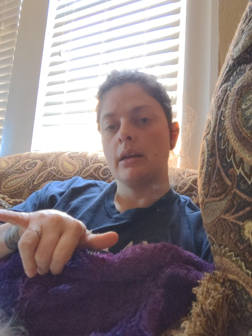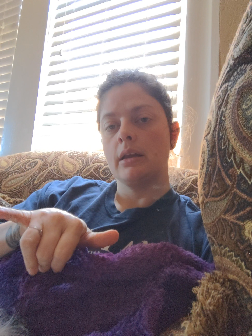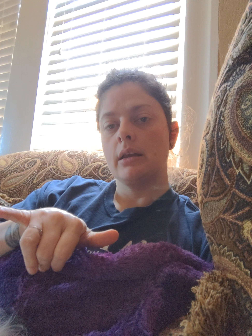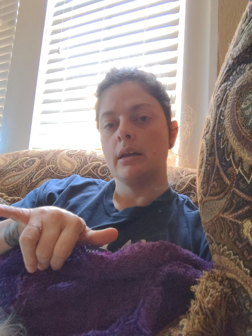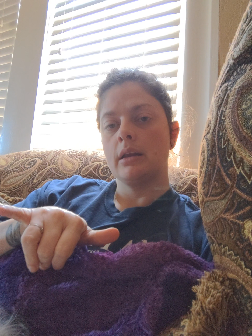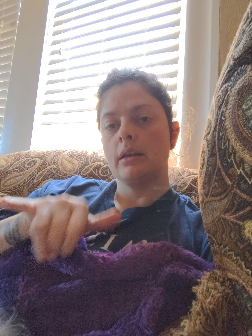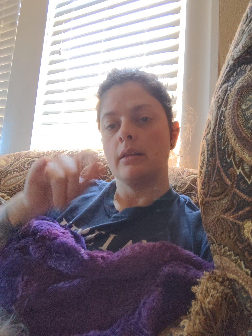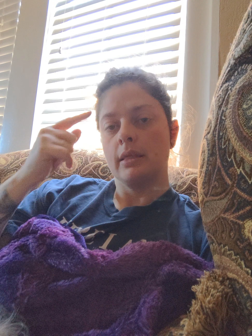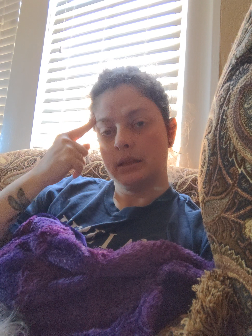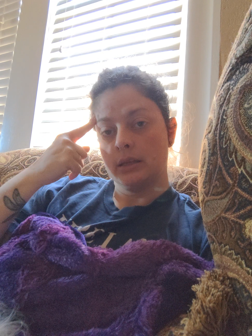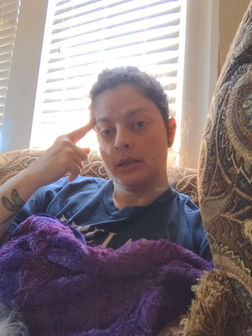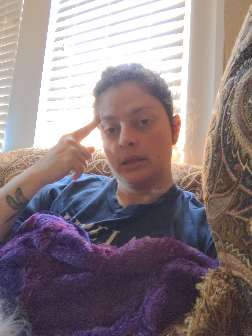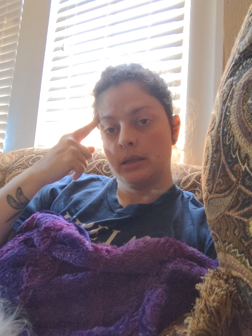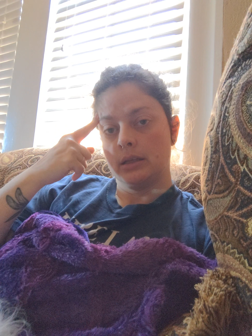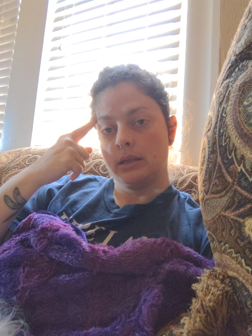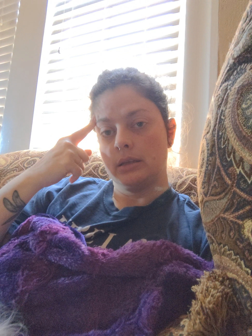think